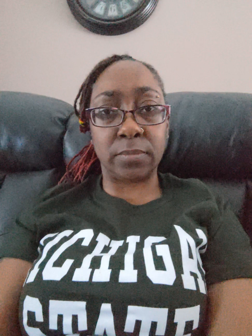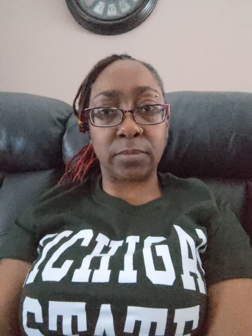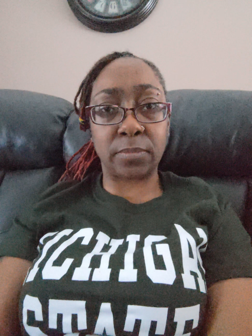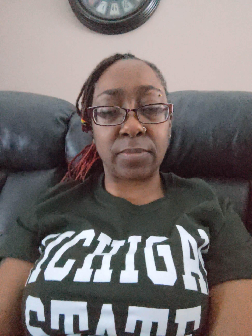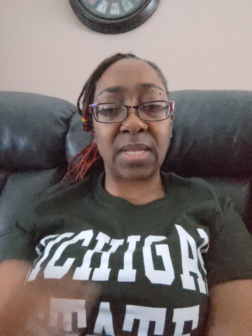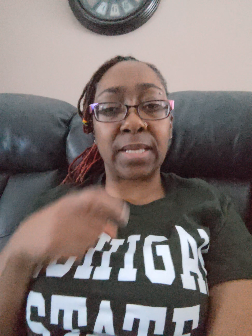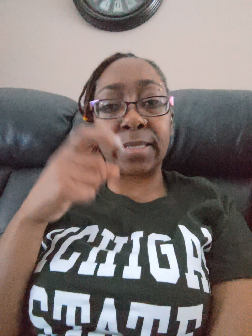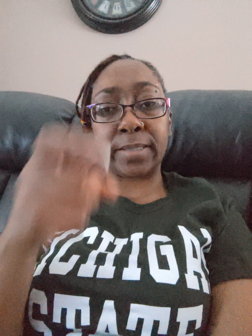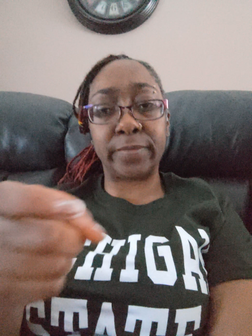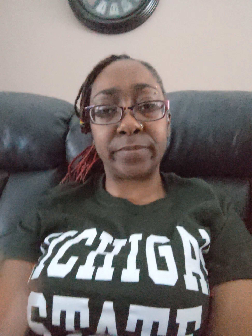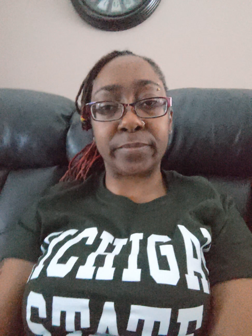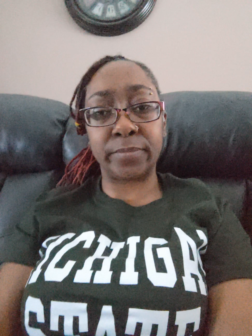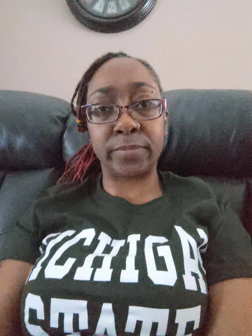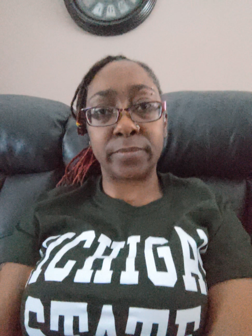gift